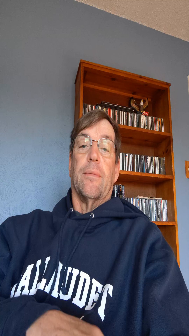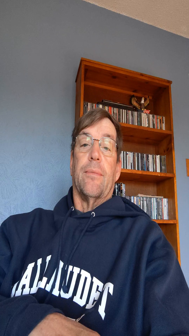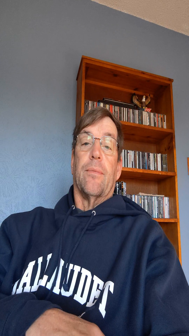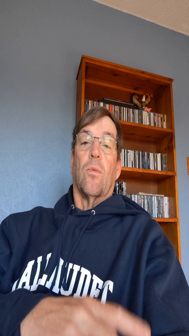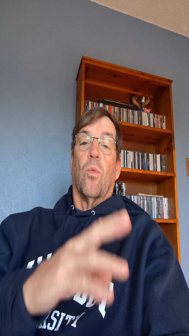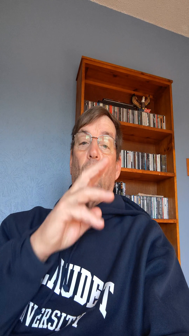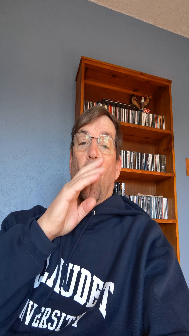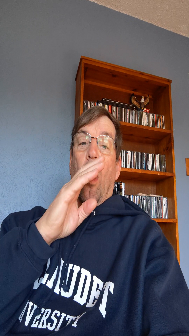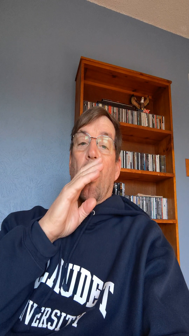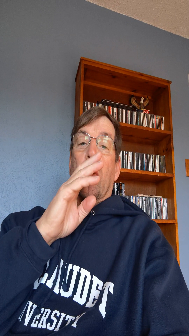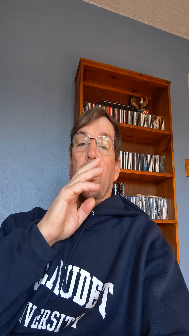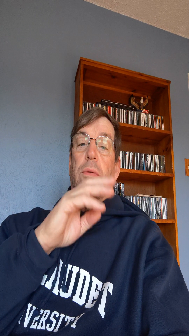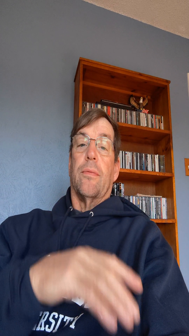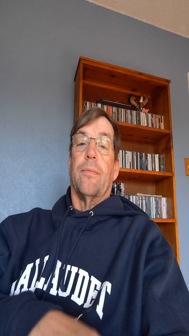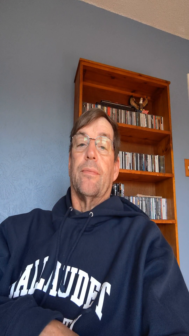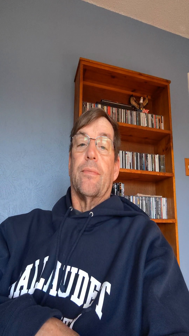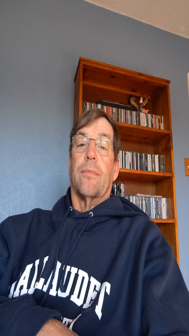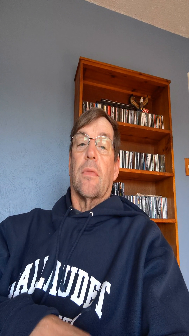water